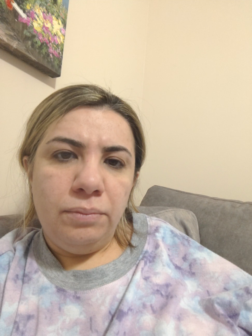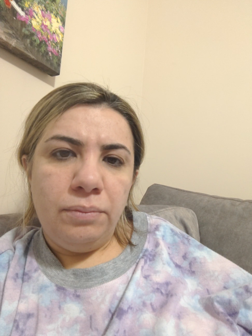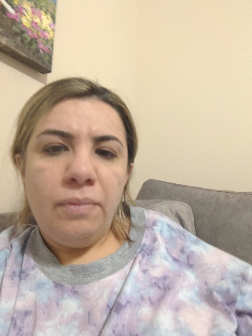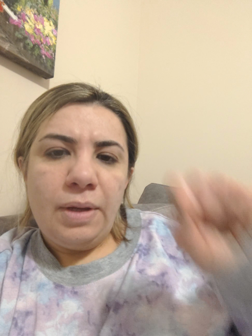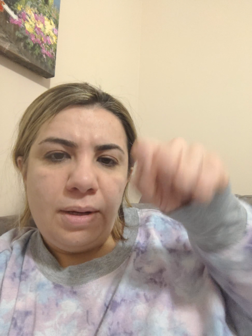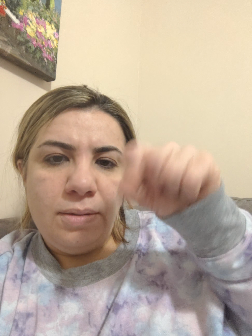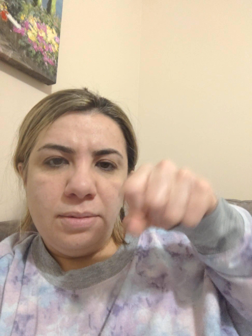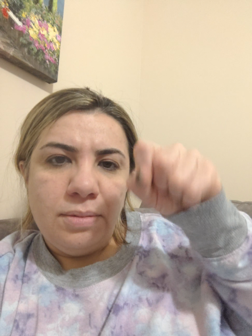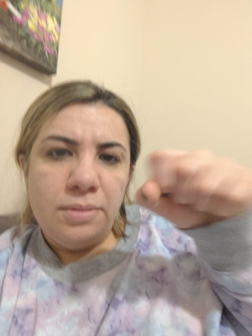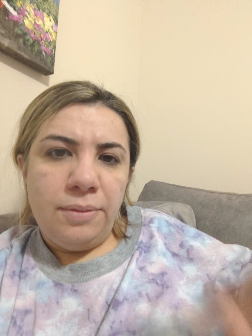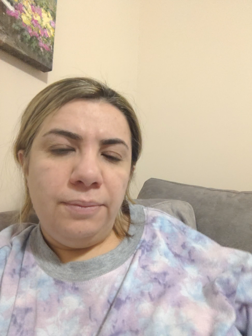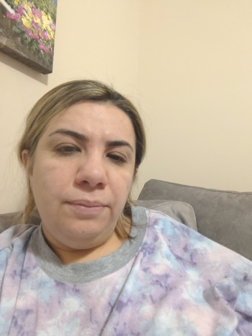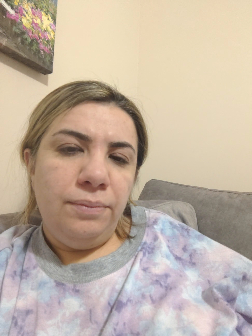yes